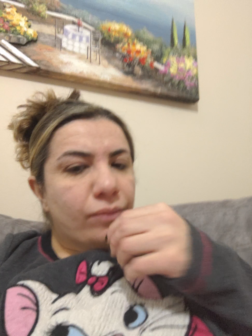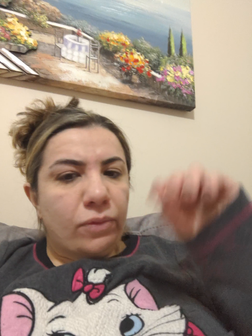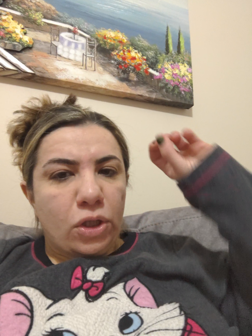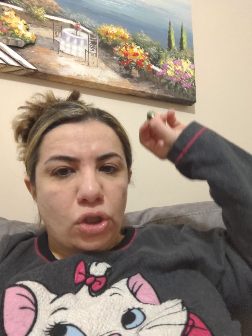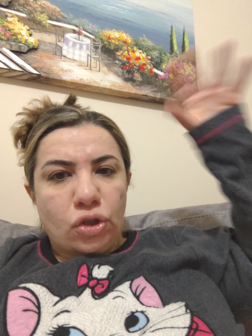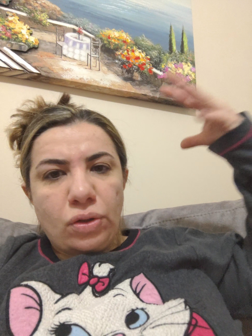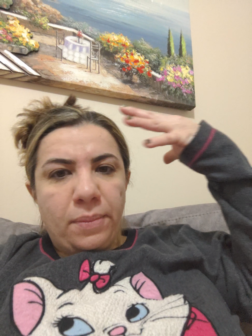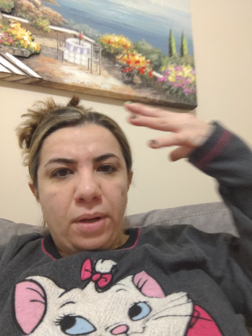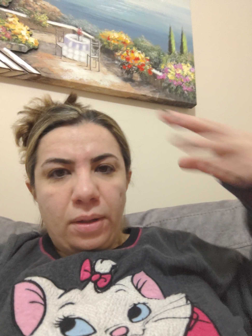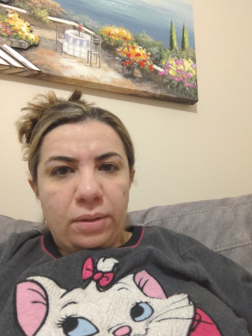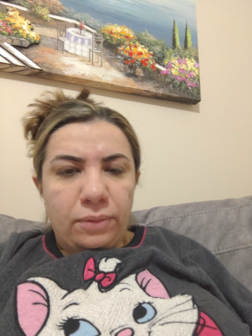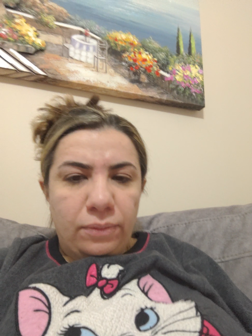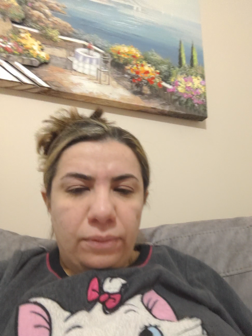sun